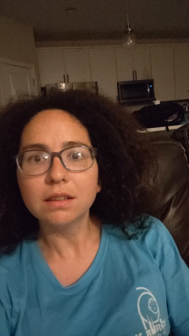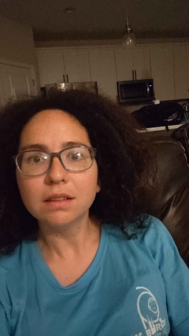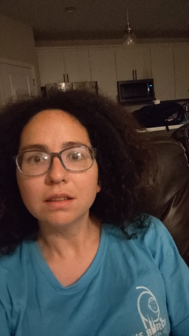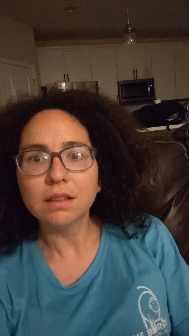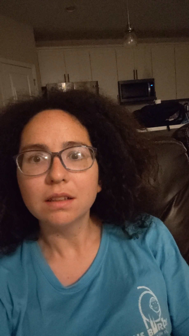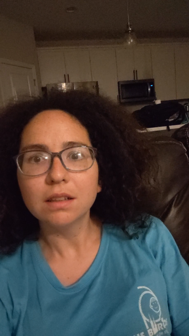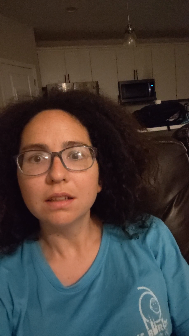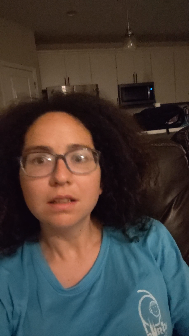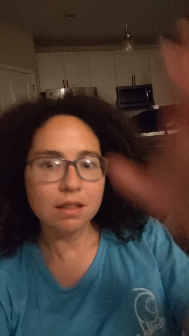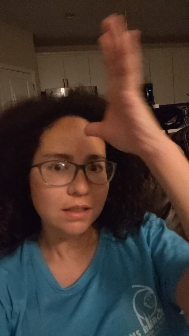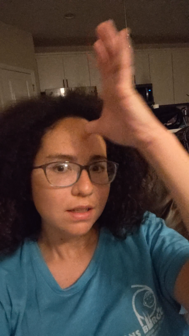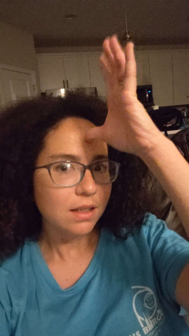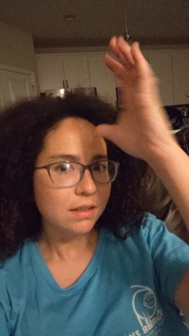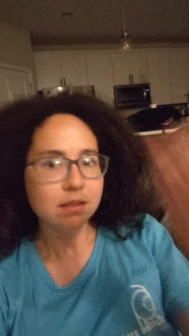daddy